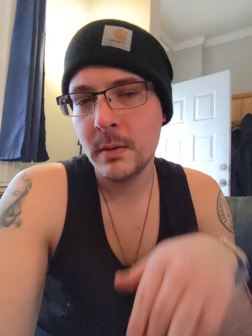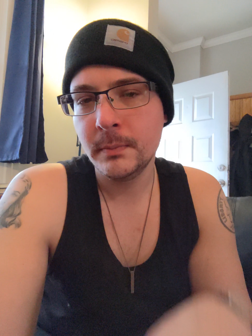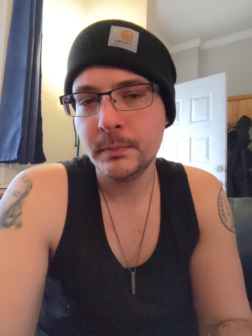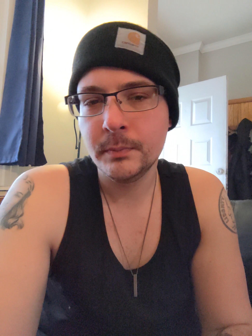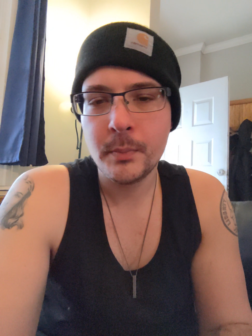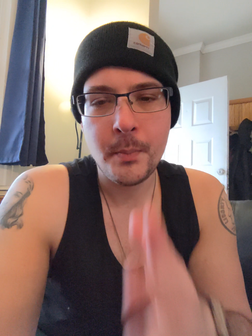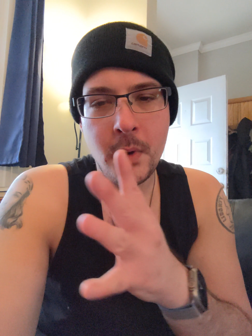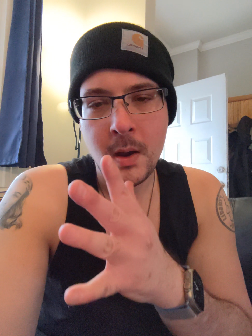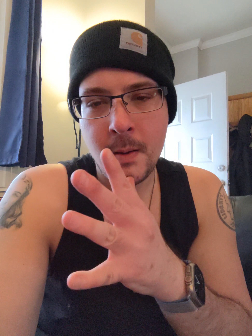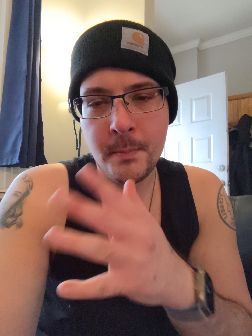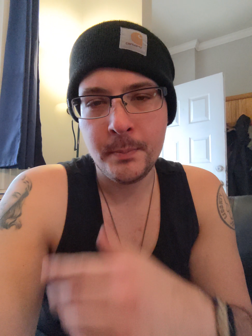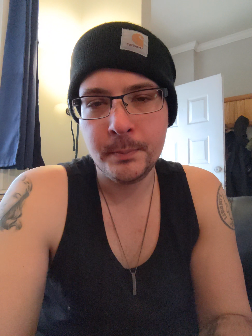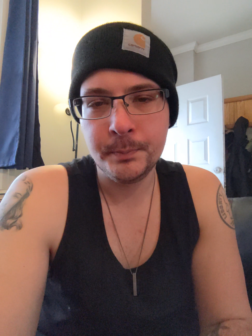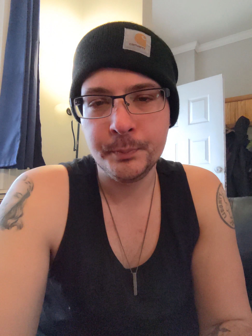mom